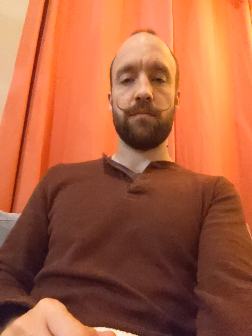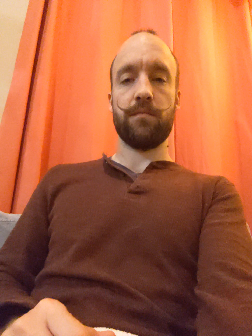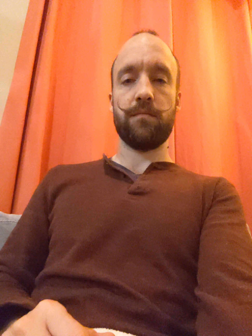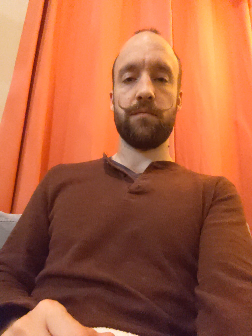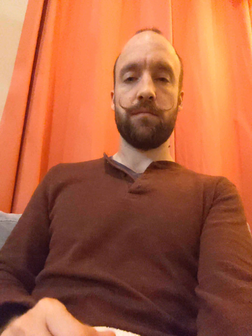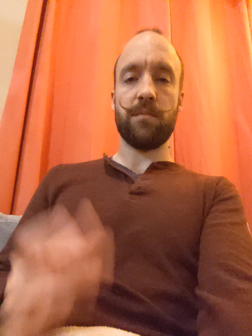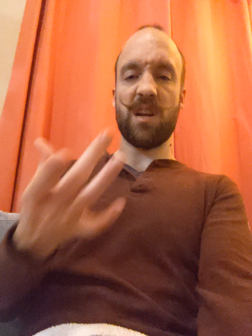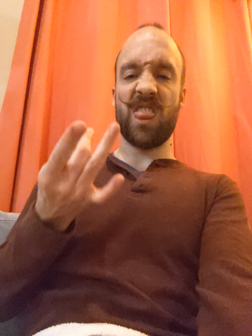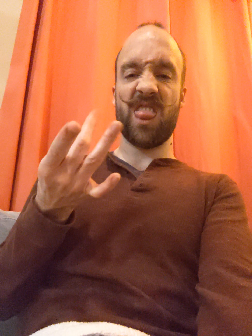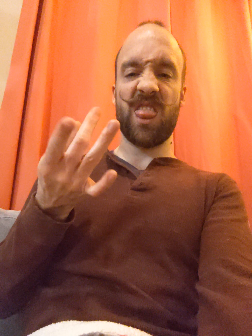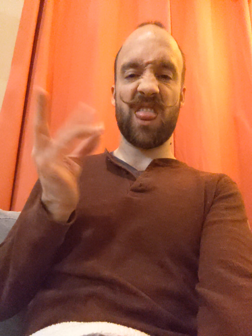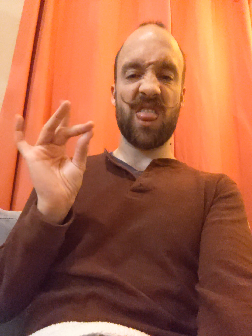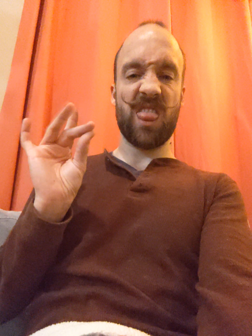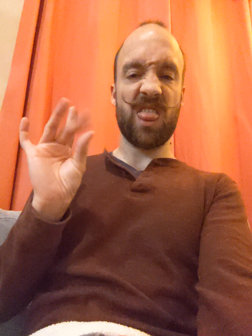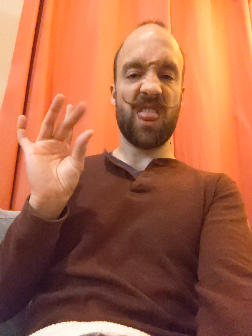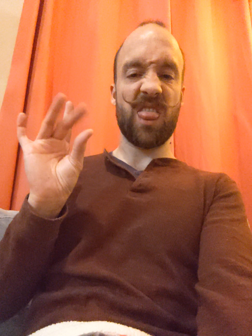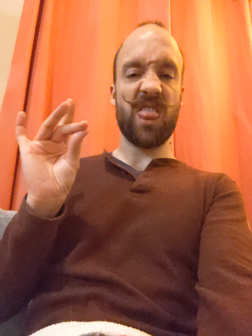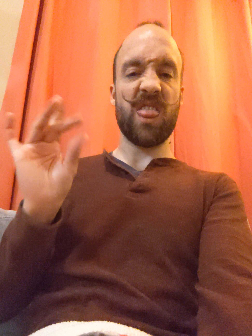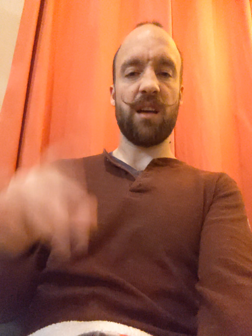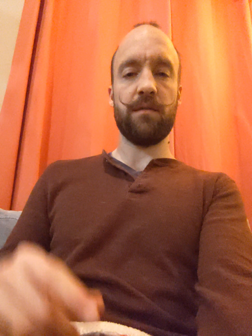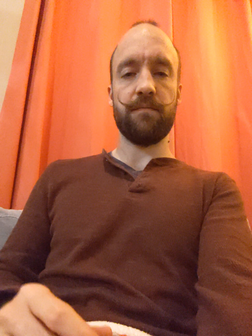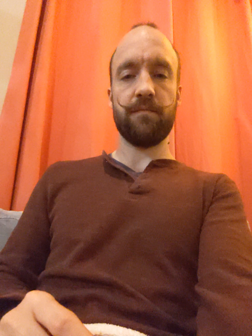sticky